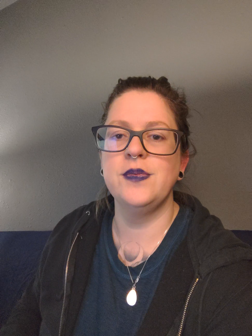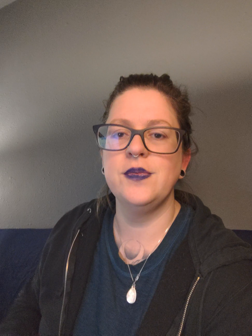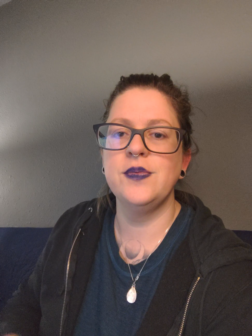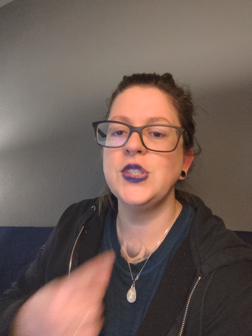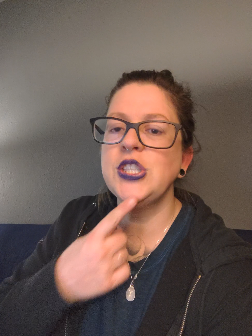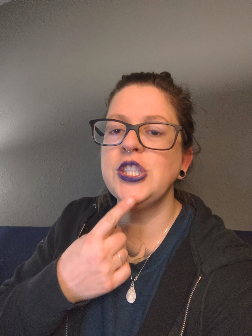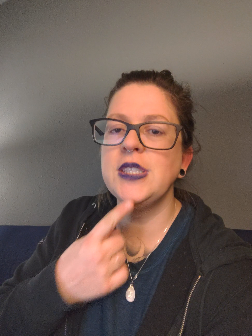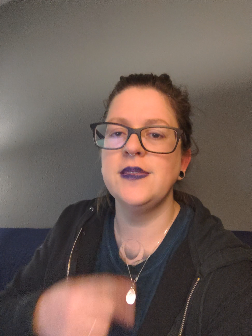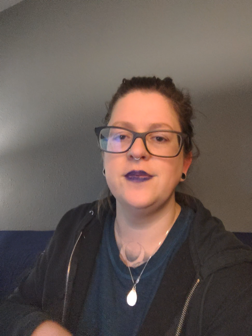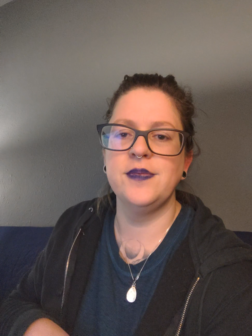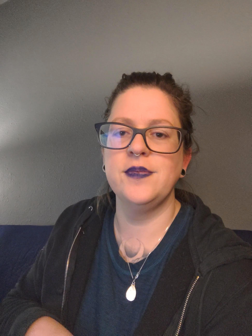chin